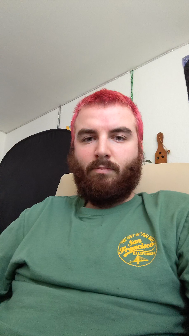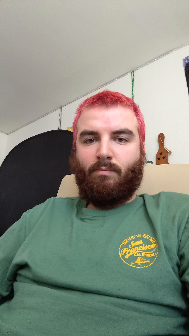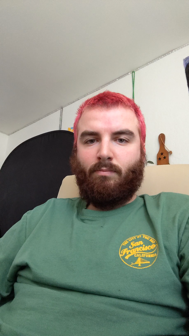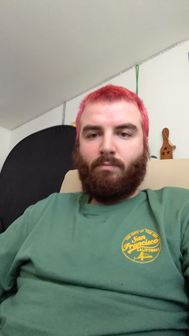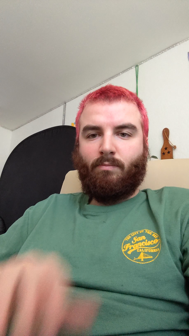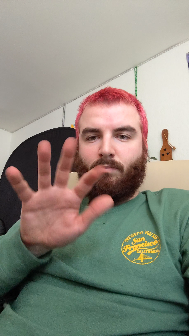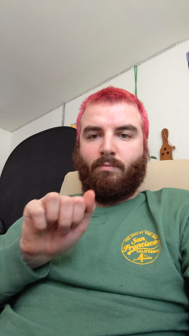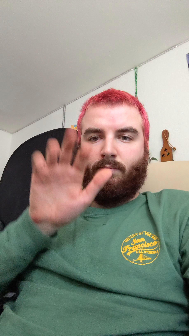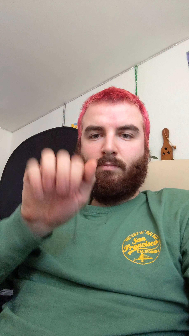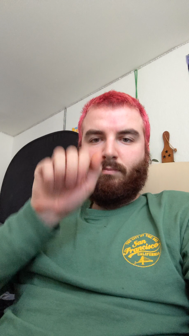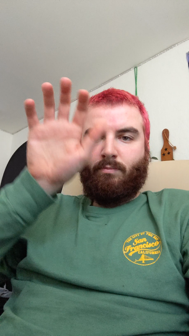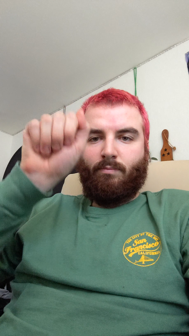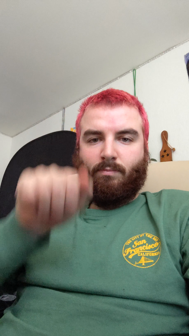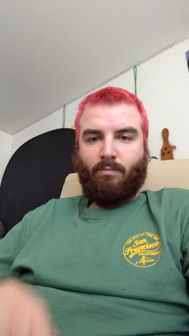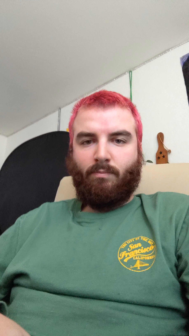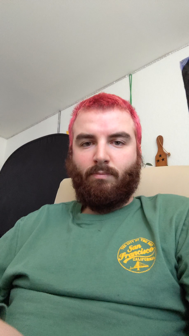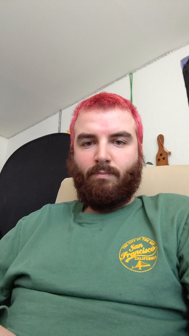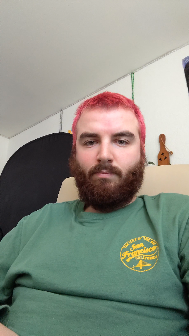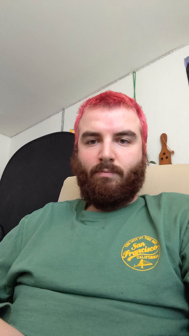ladder